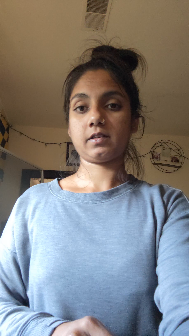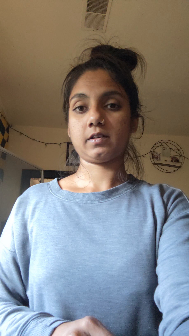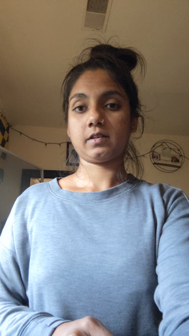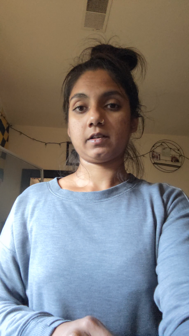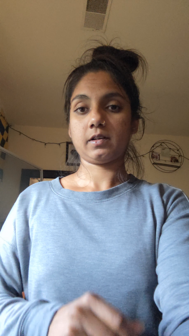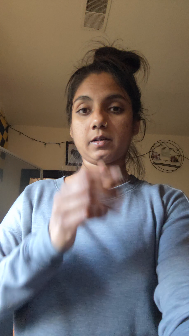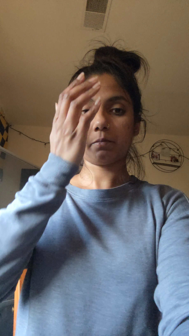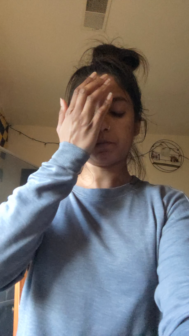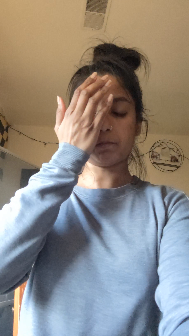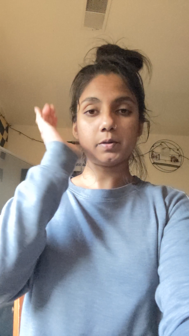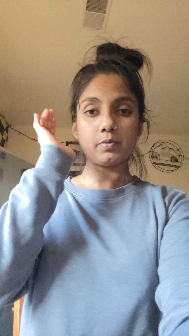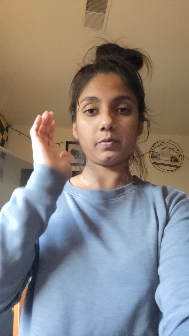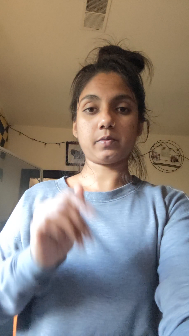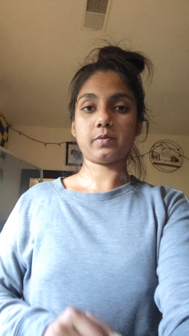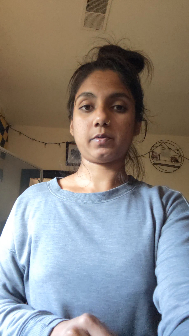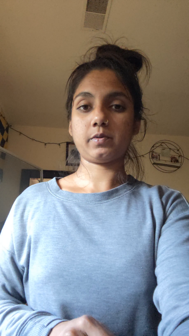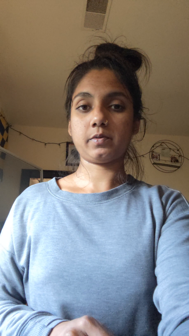peekaboo